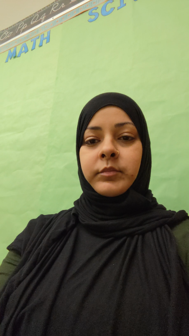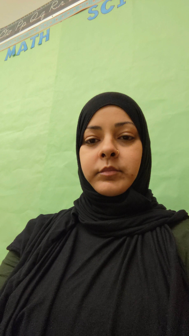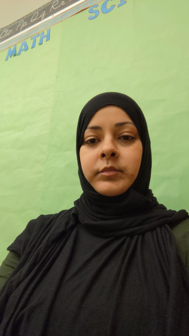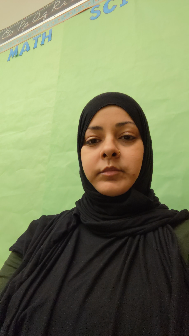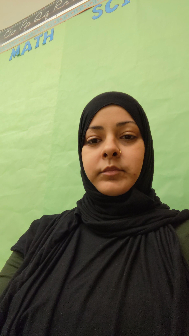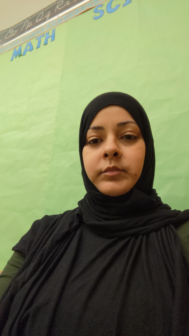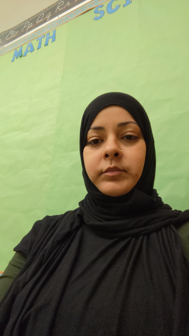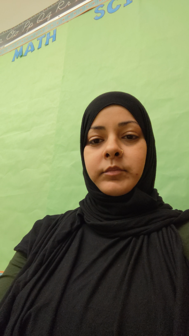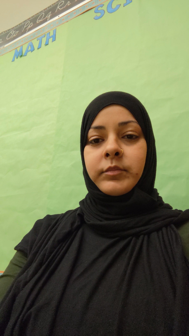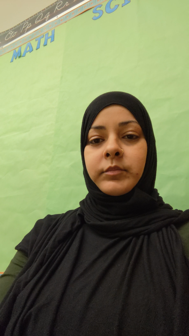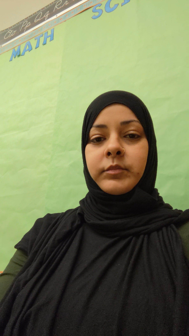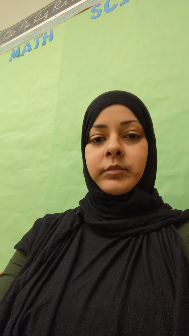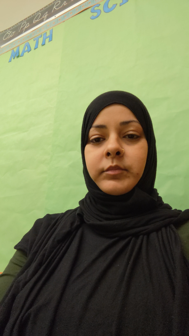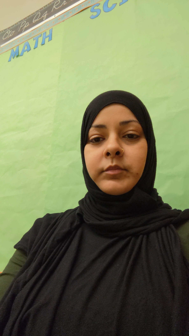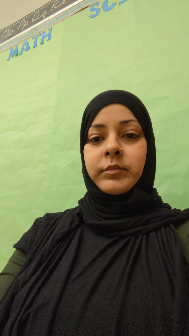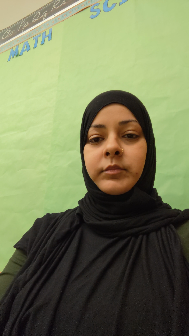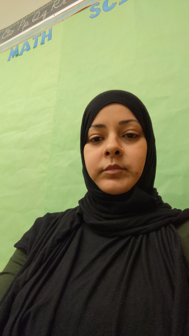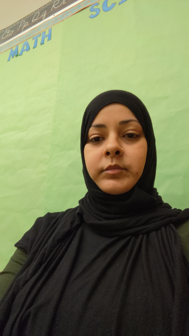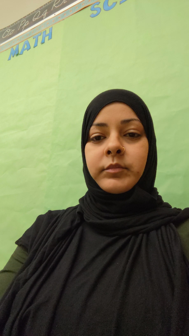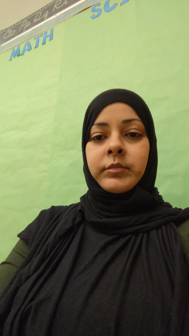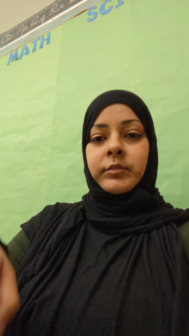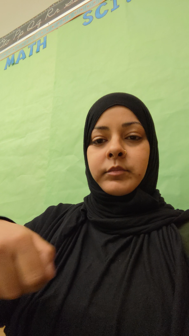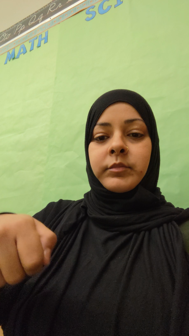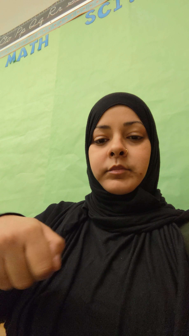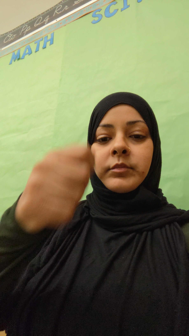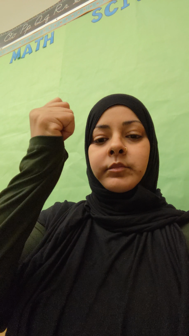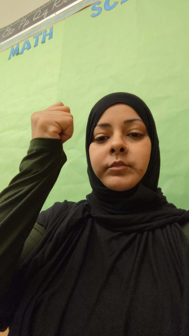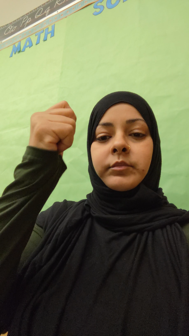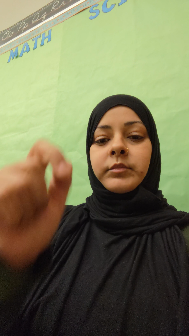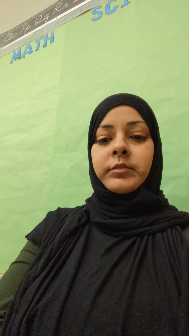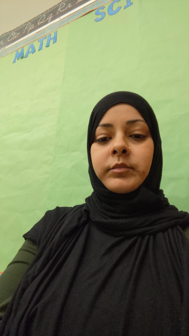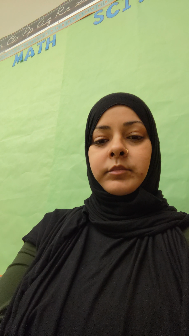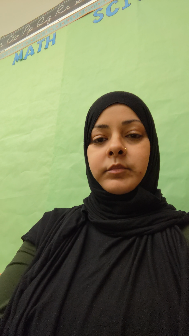shovel